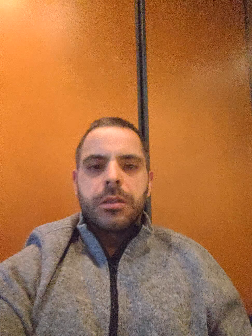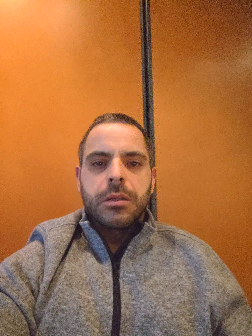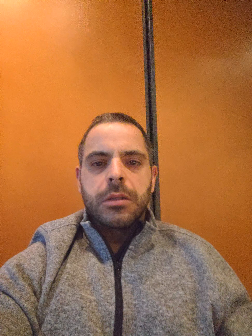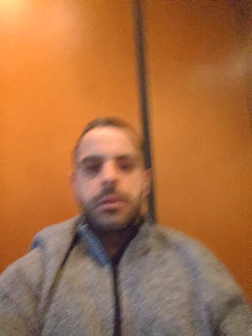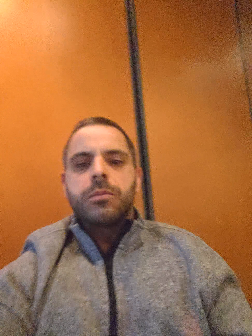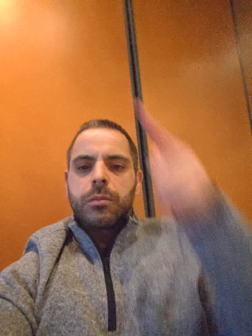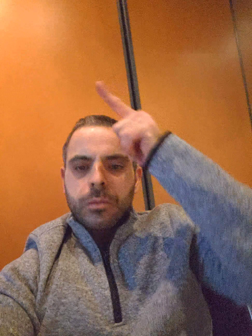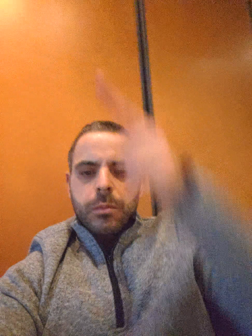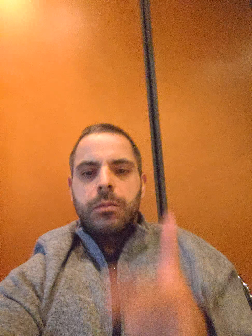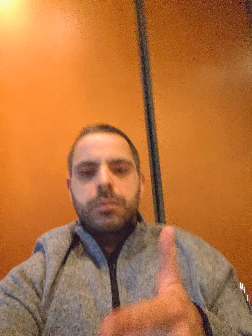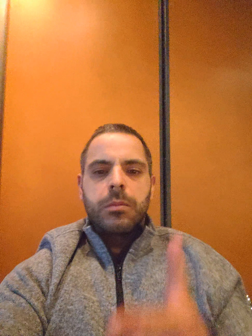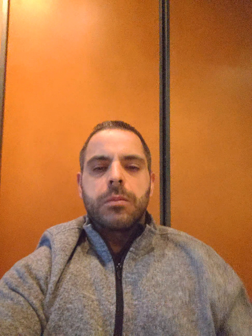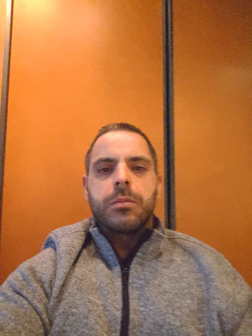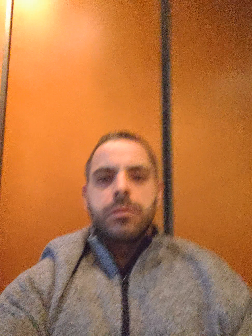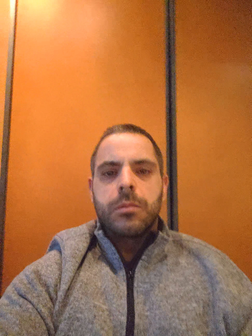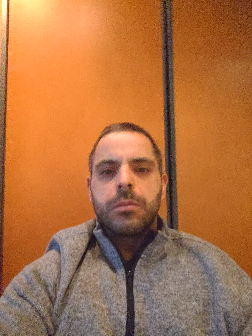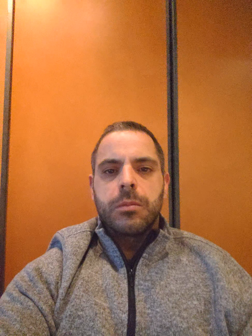brother